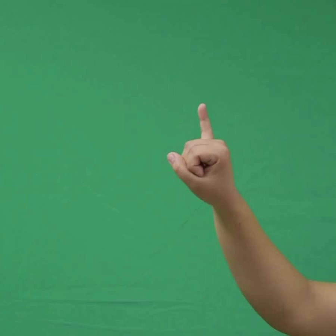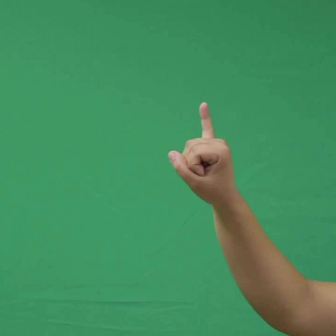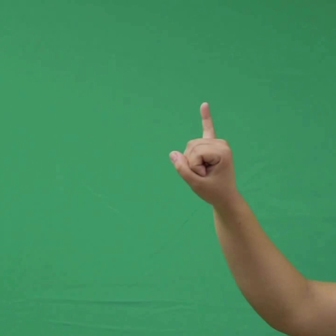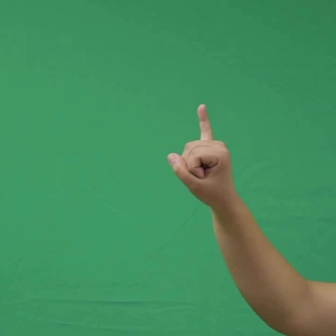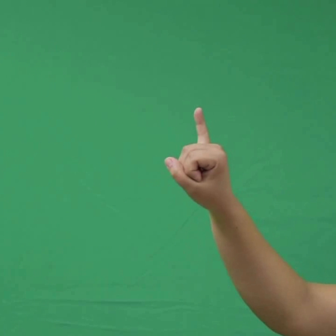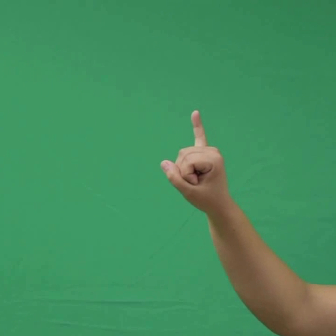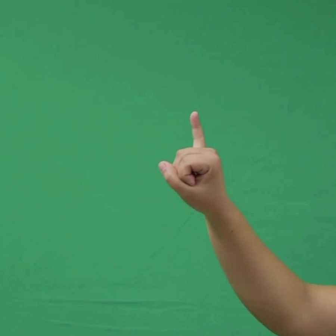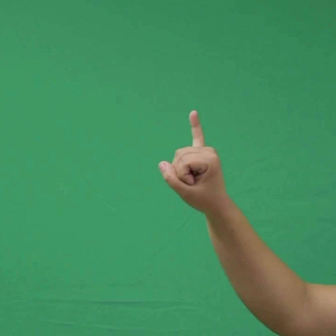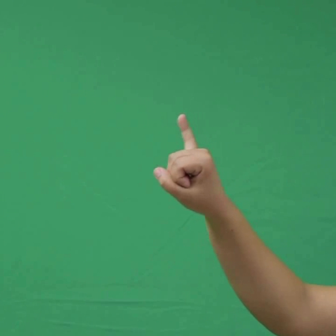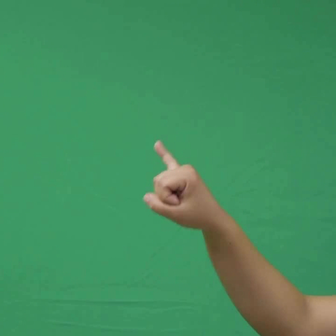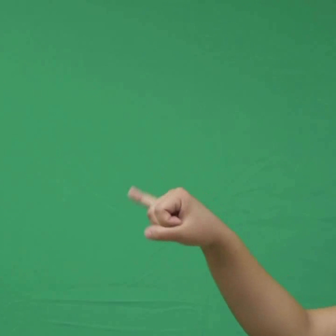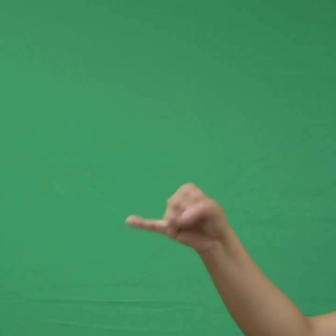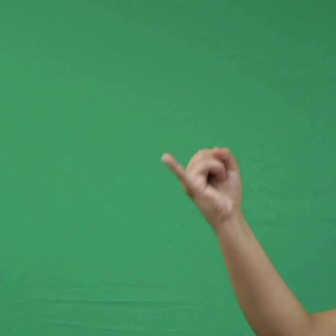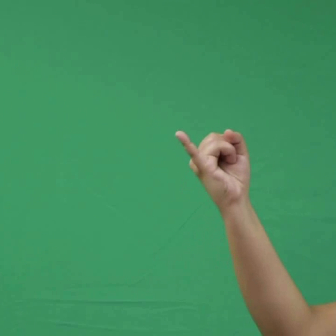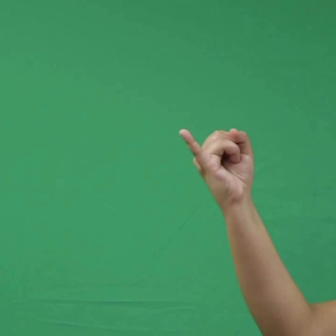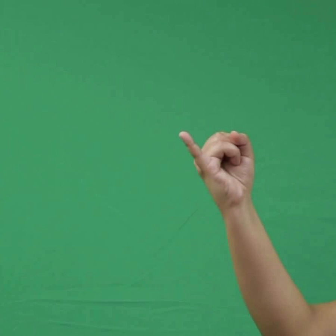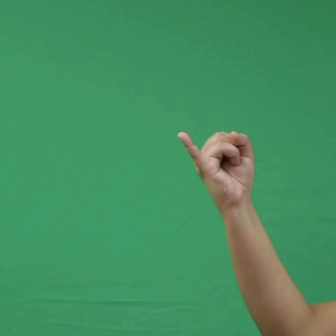J